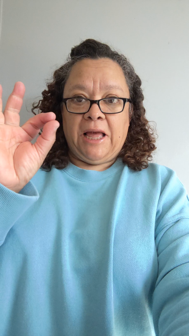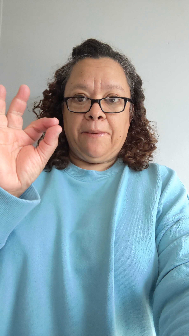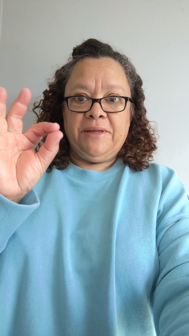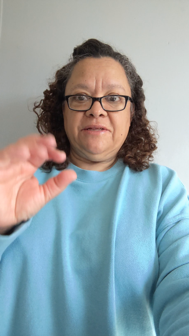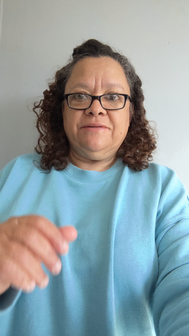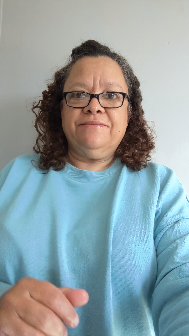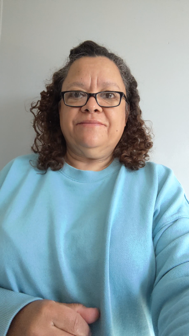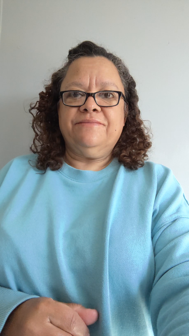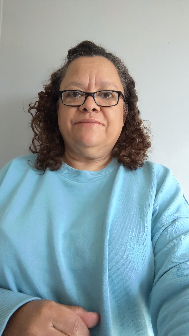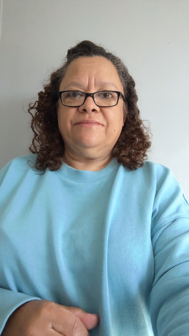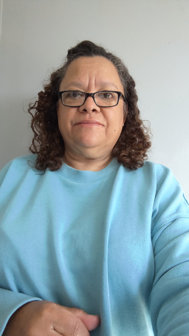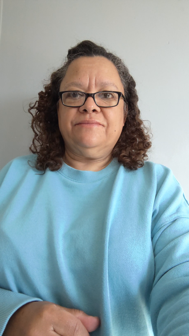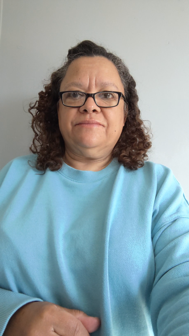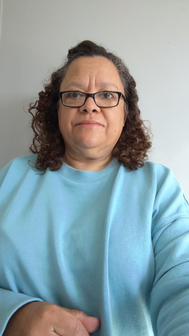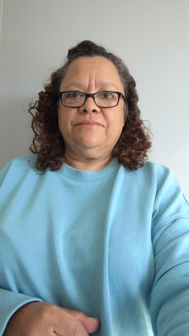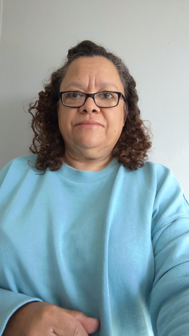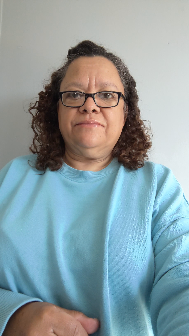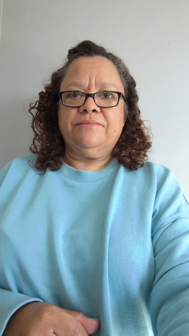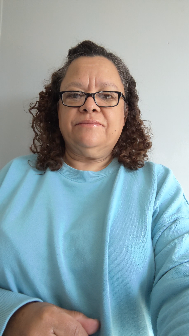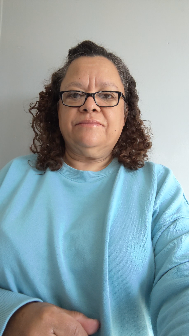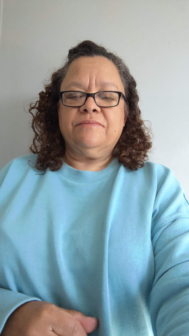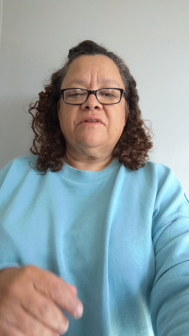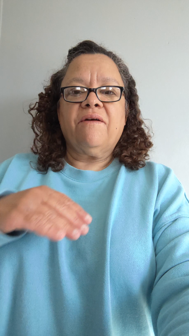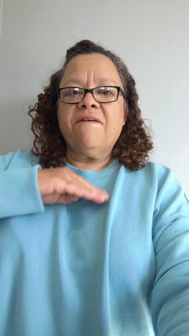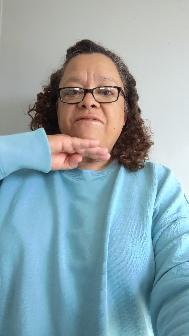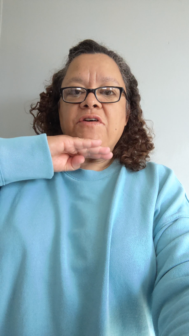full